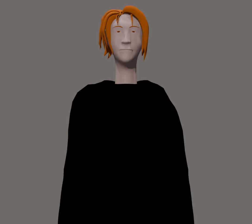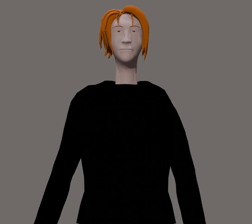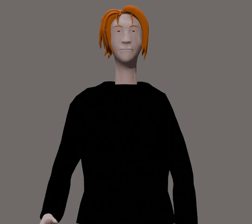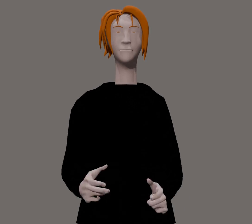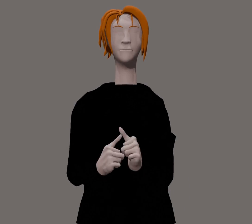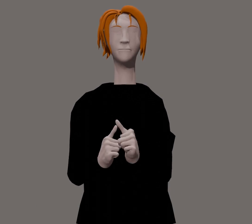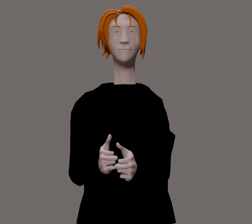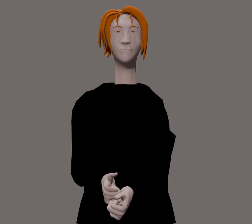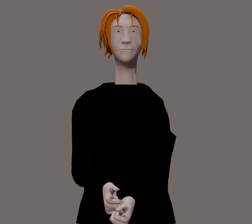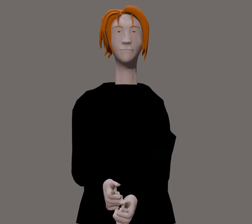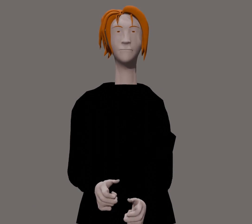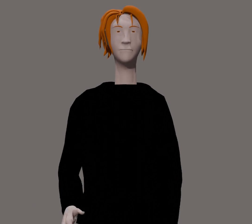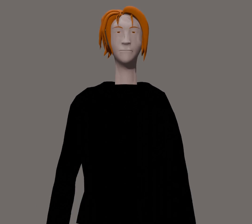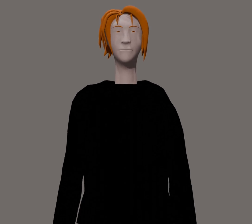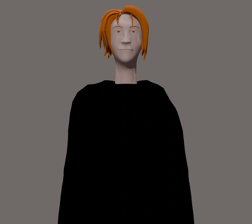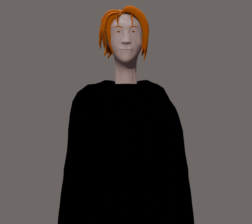Compliant